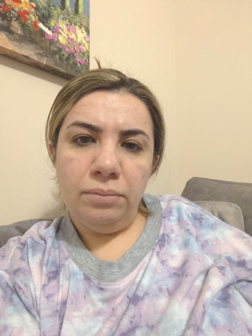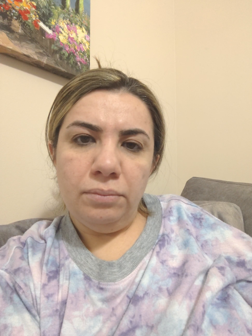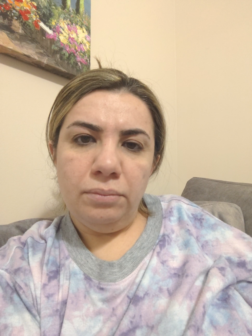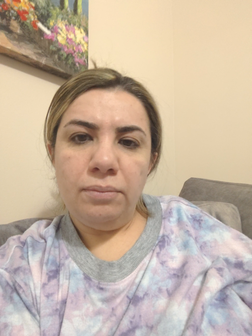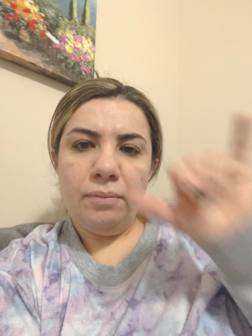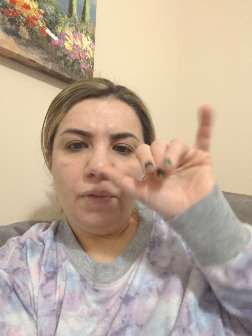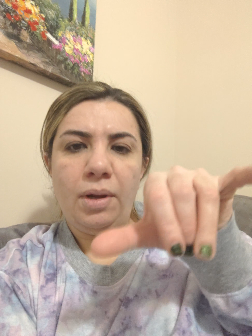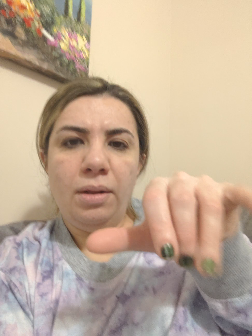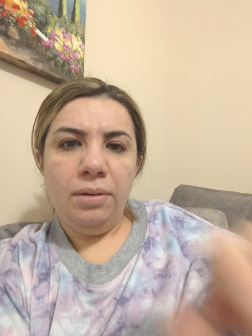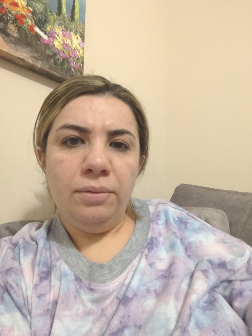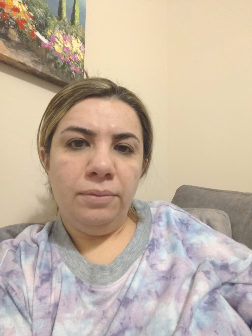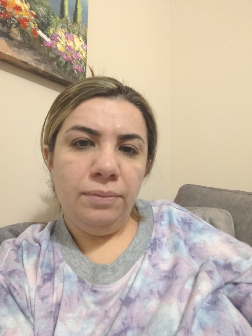that